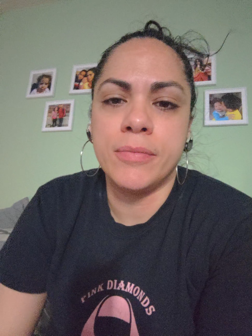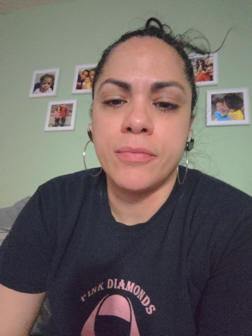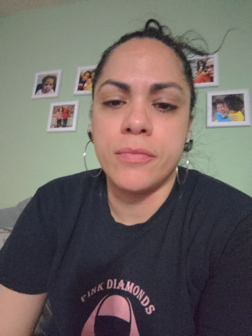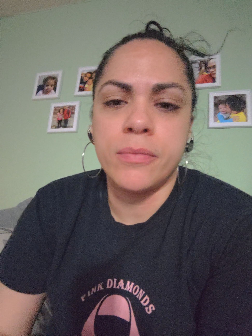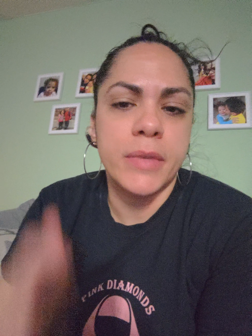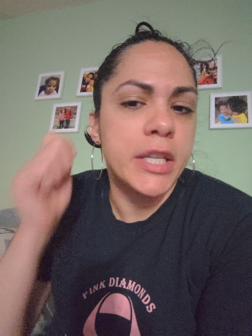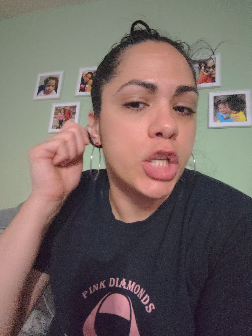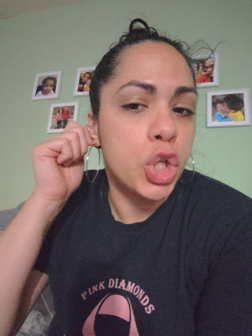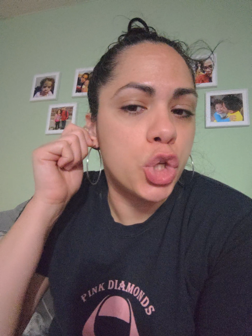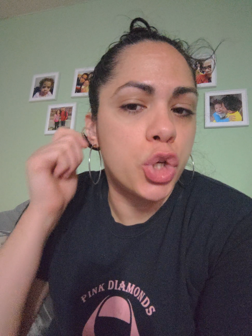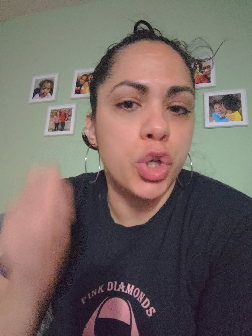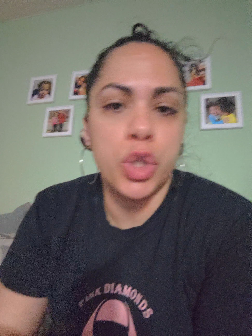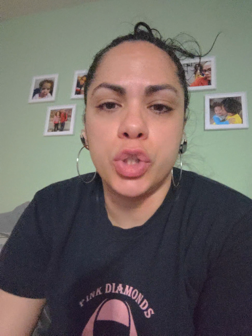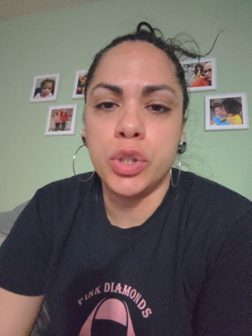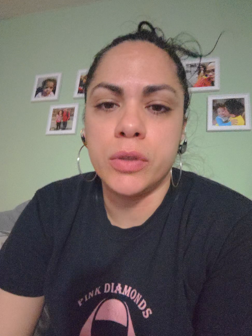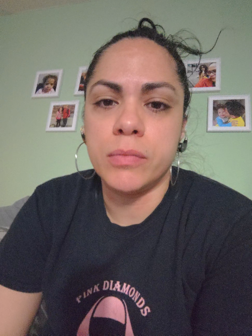ear